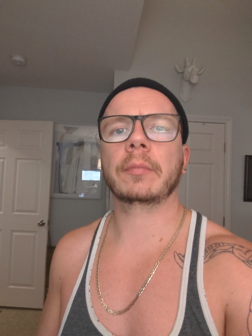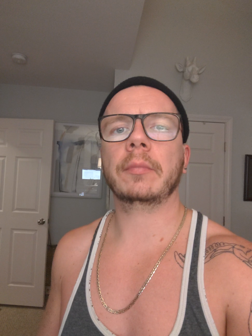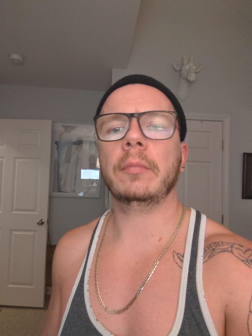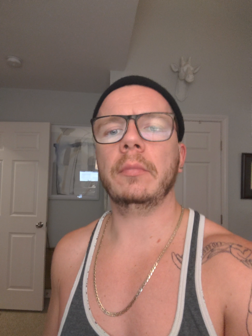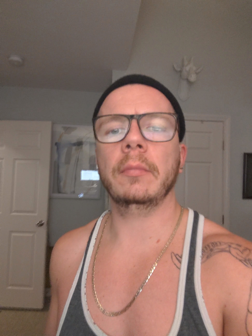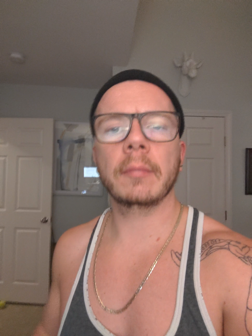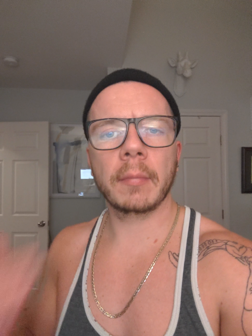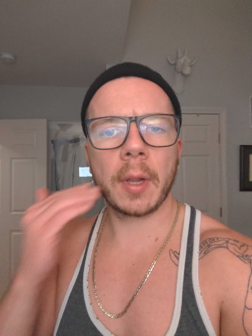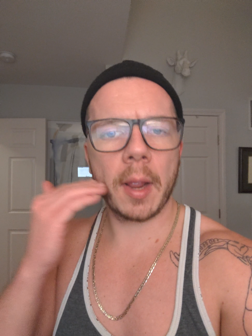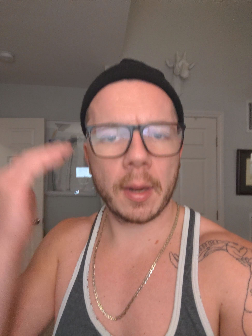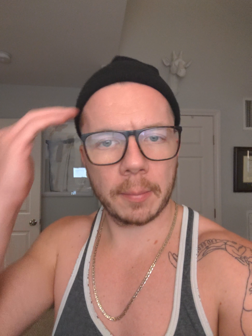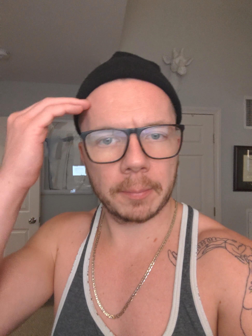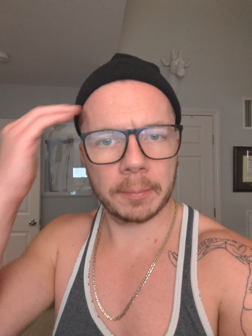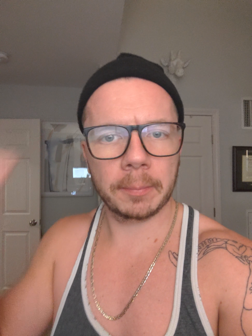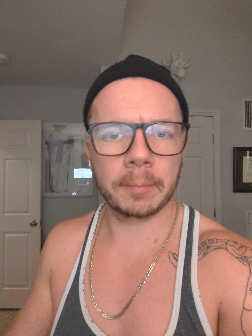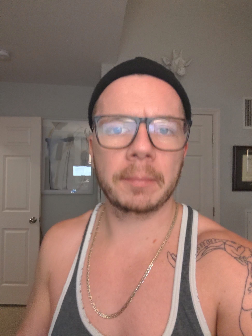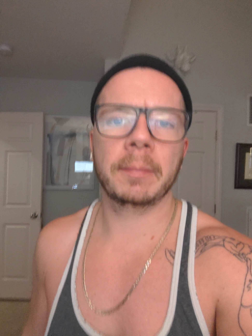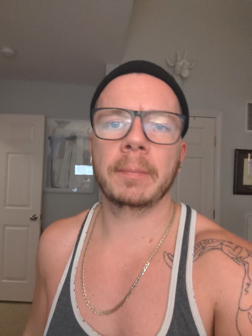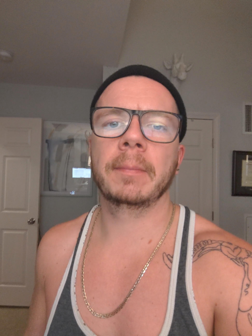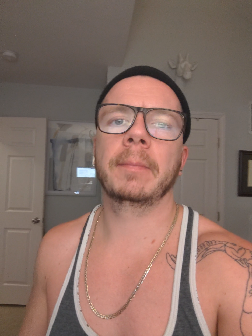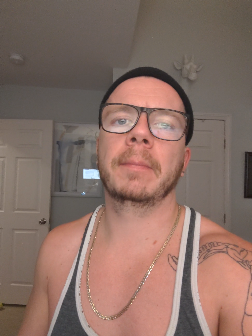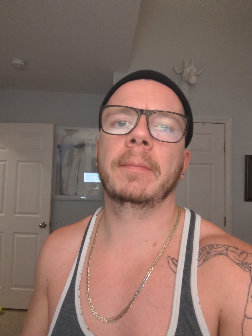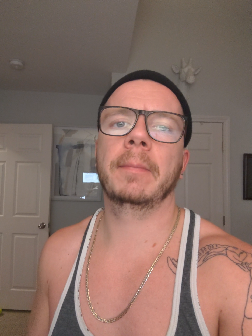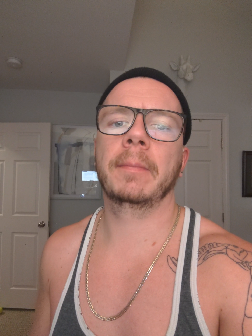head